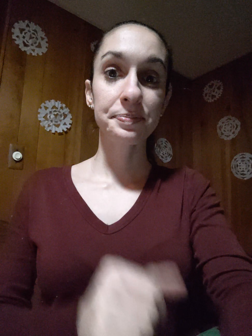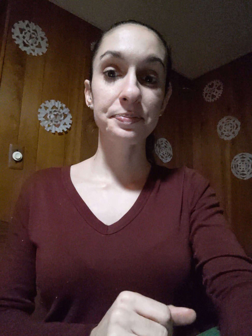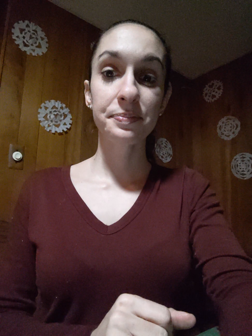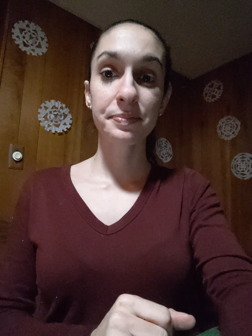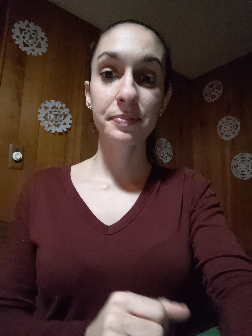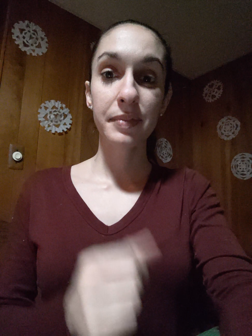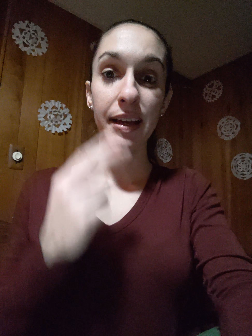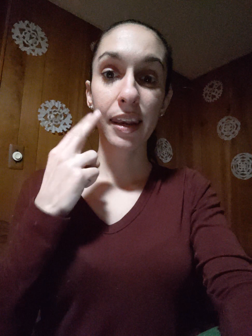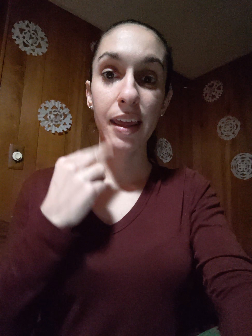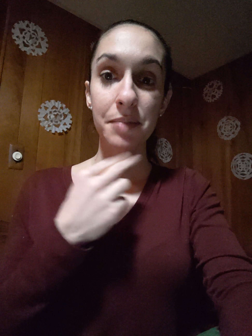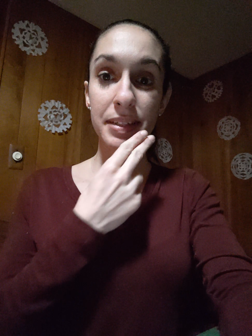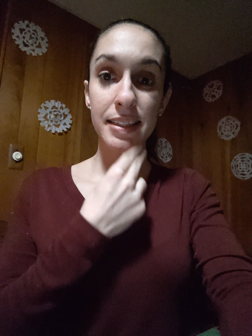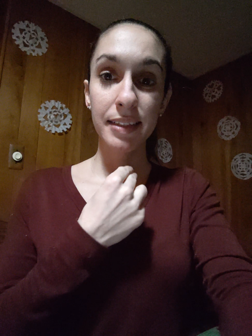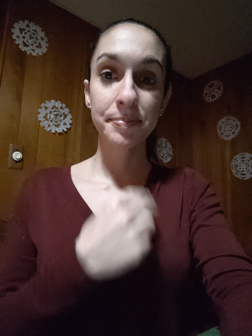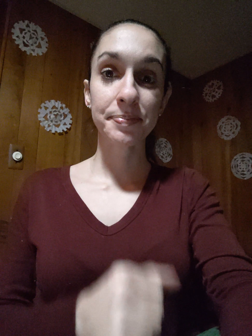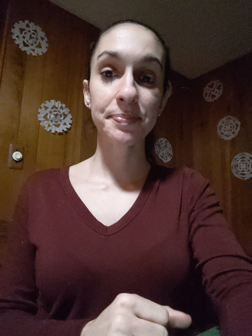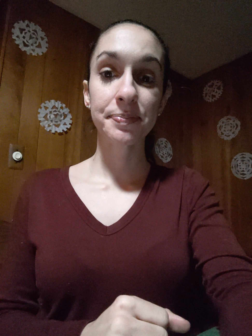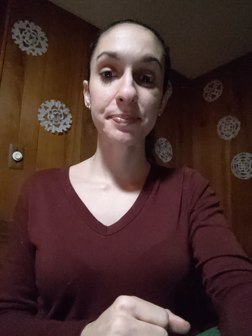napkin